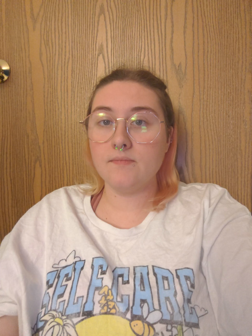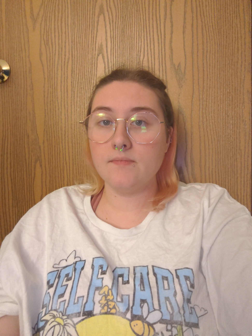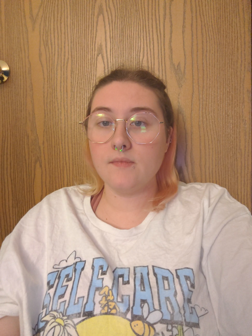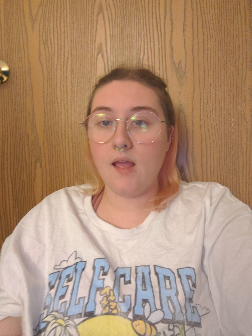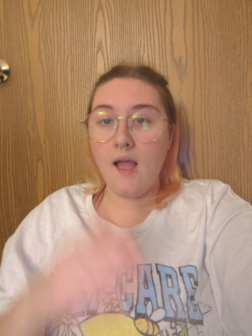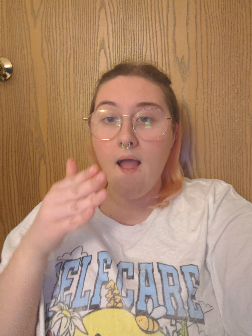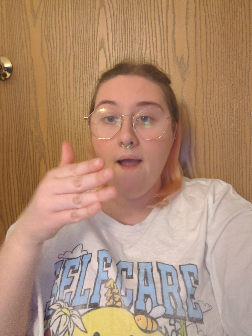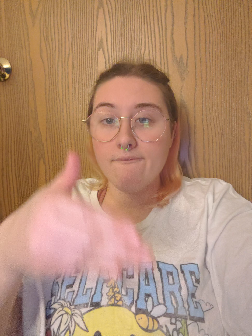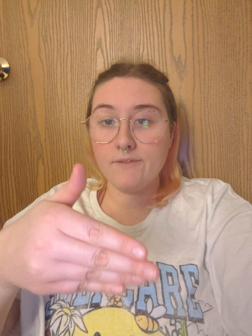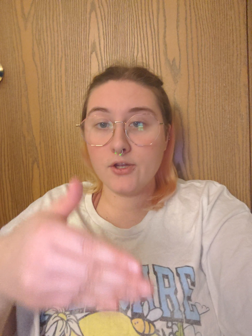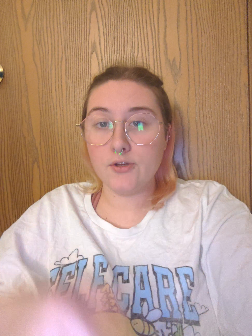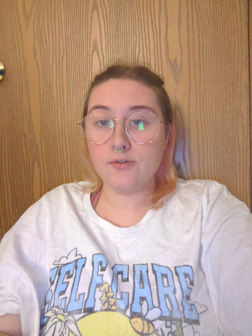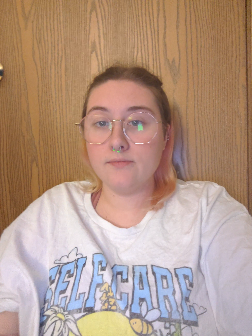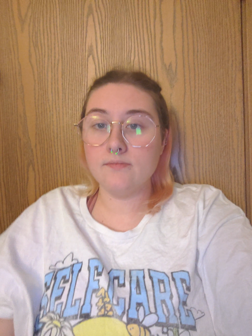after